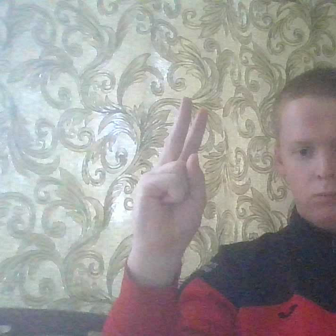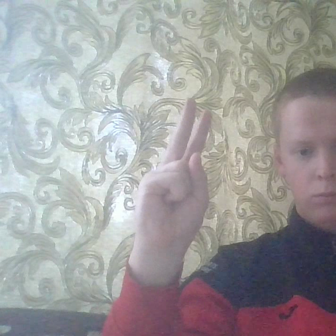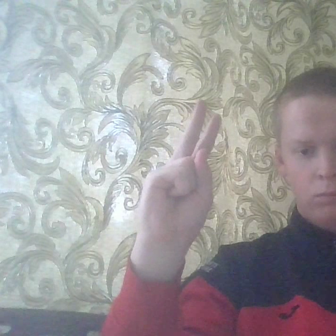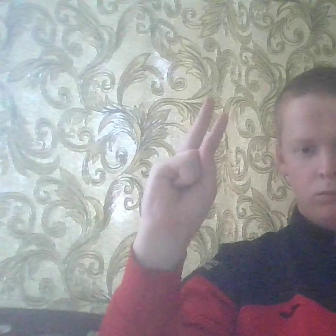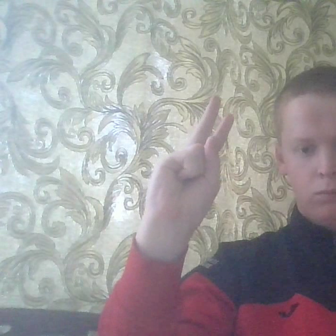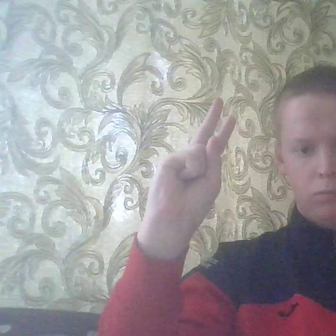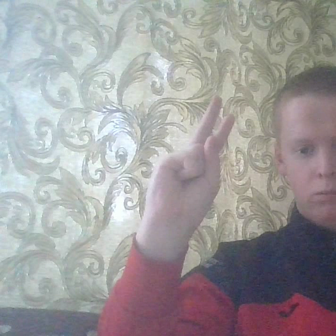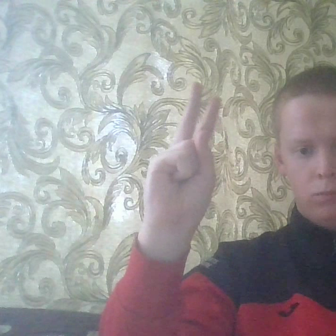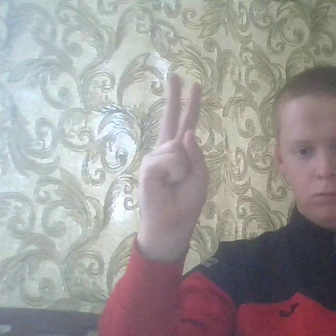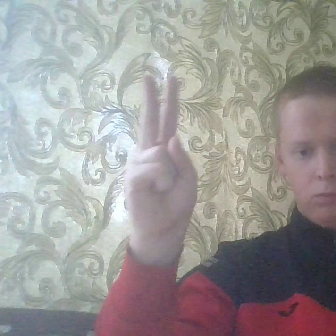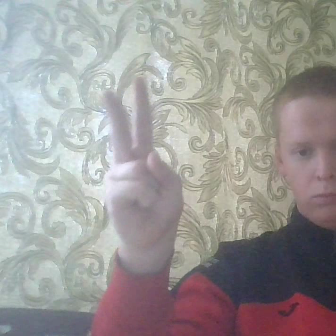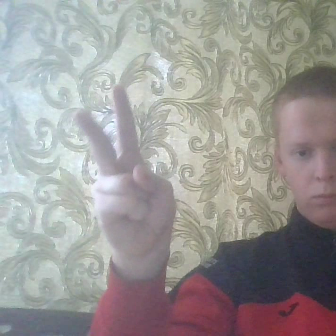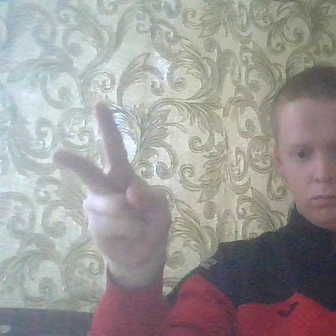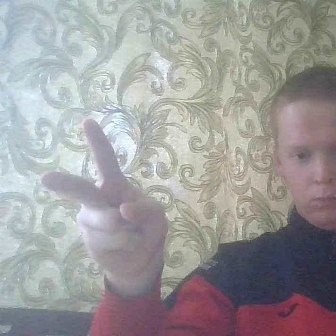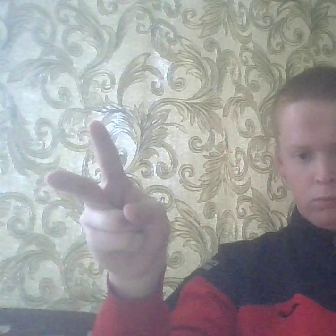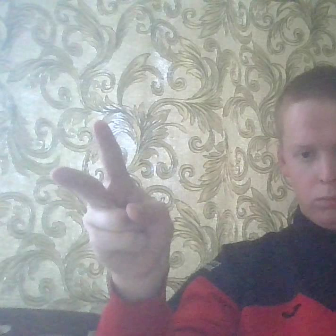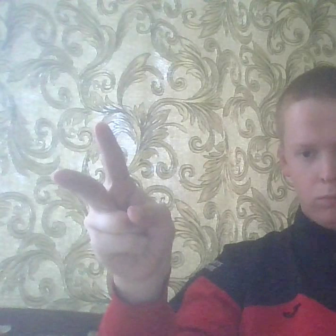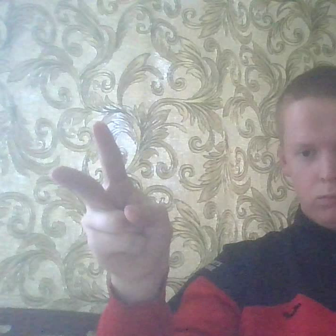К